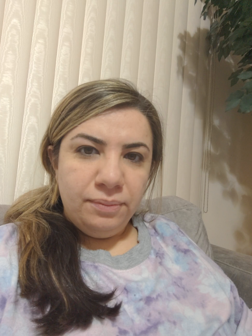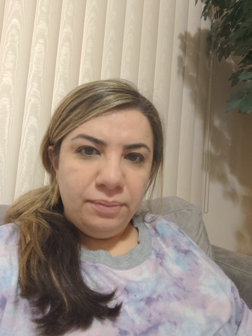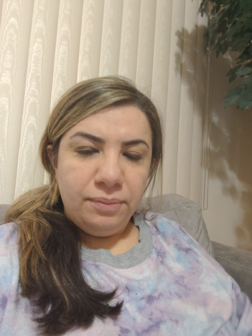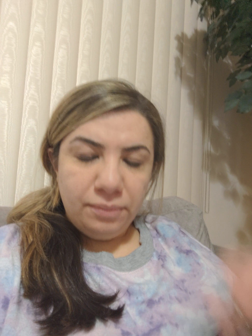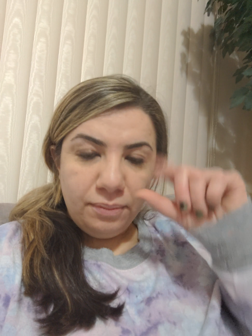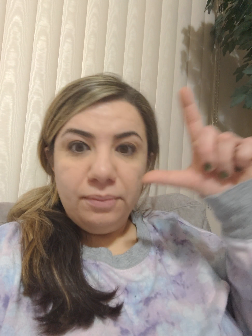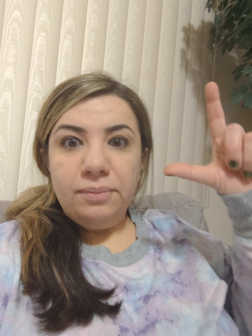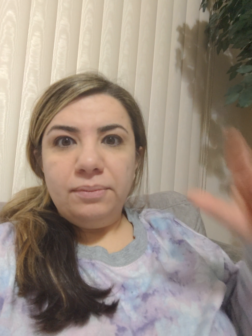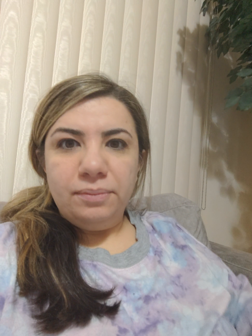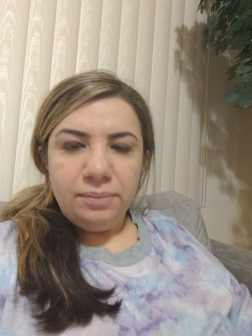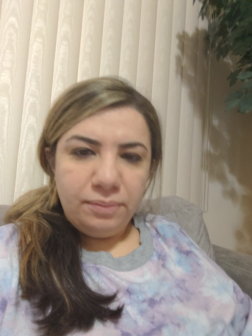wake